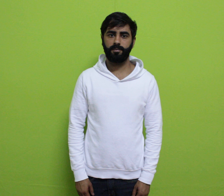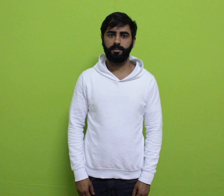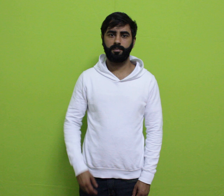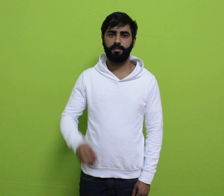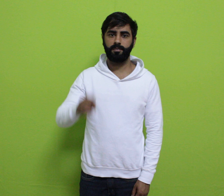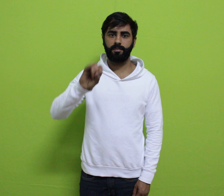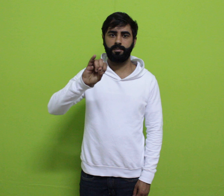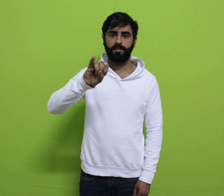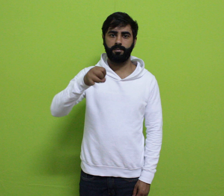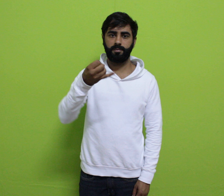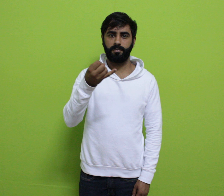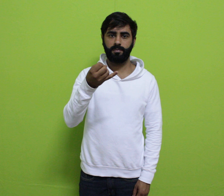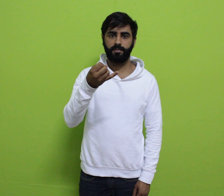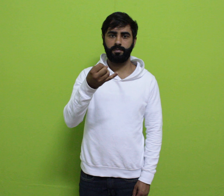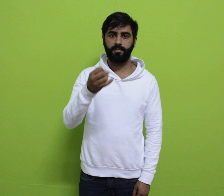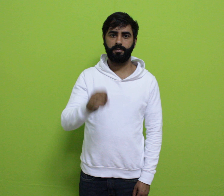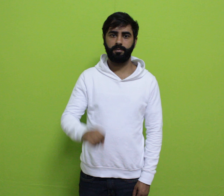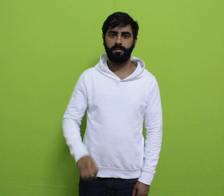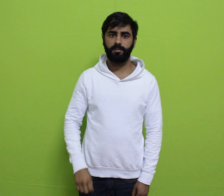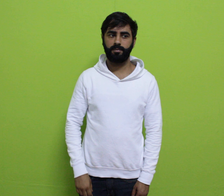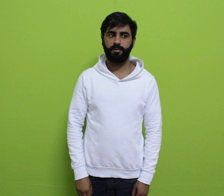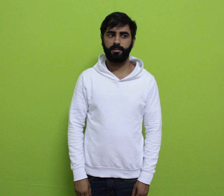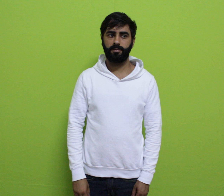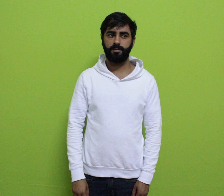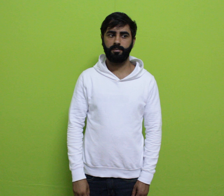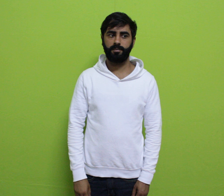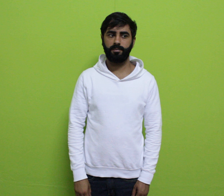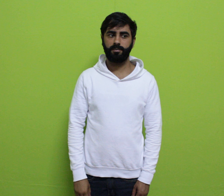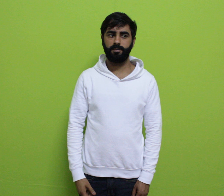aproveitar